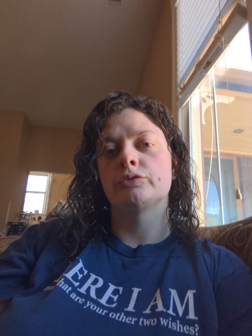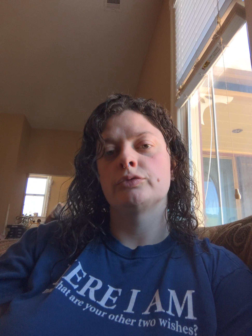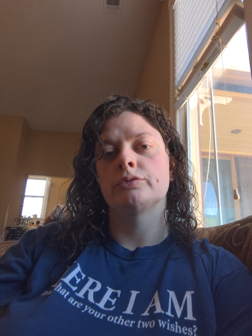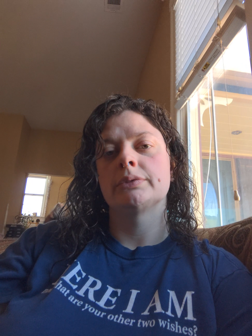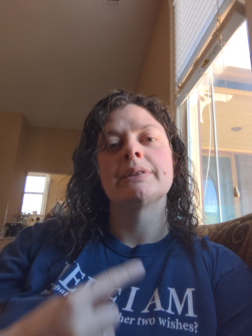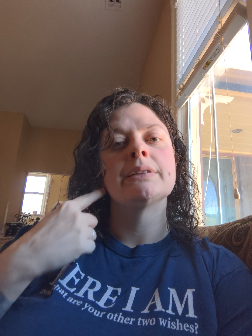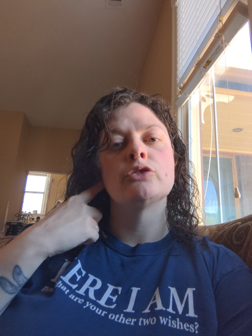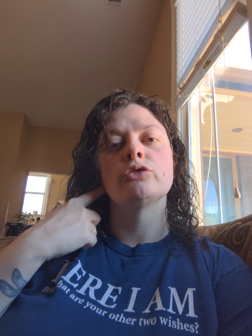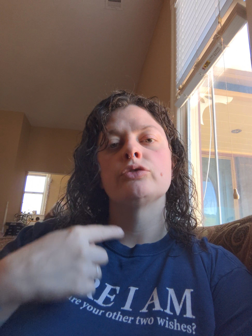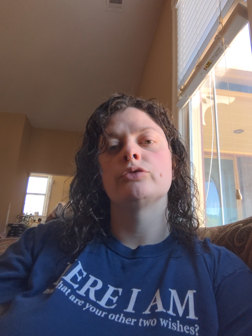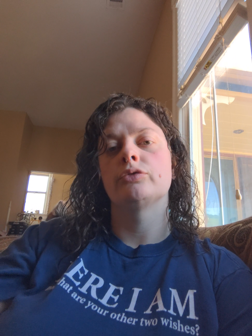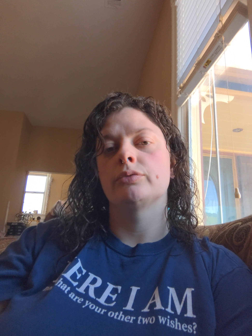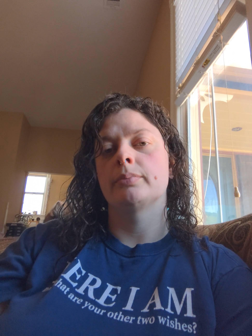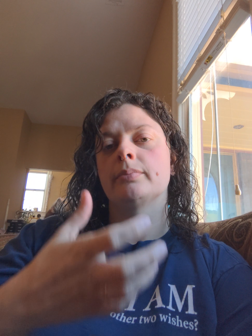hear